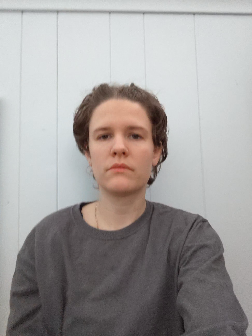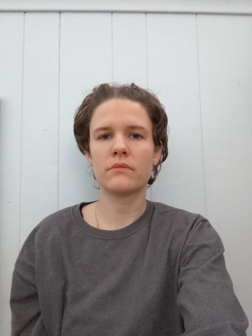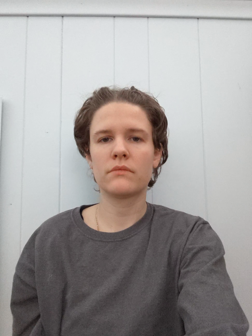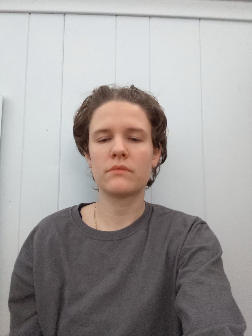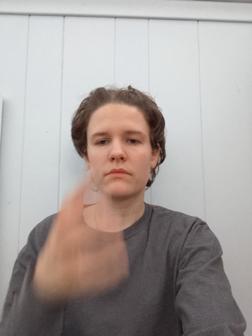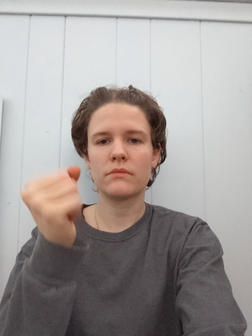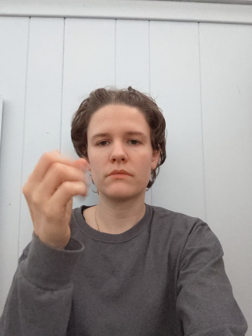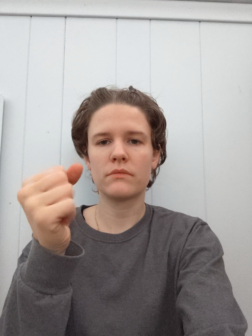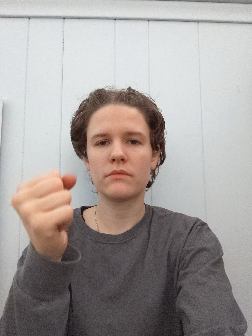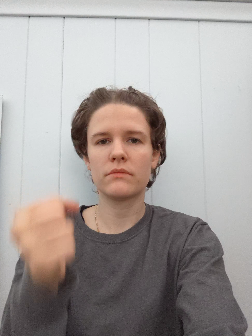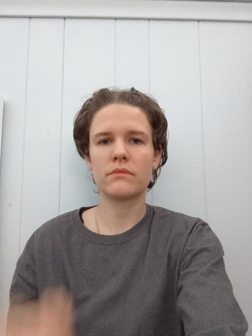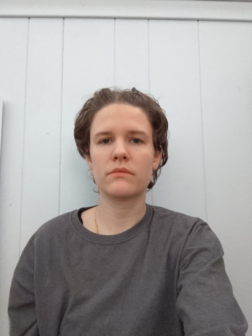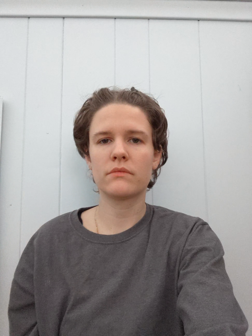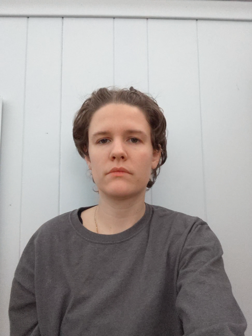milk